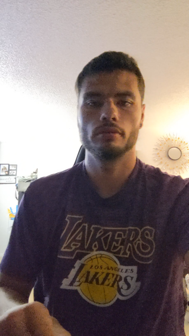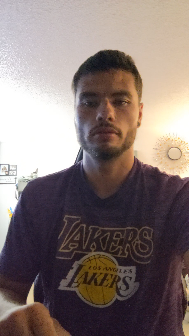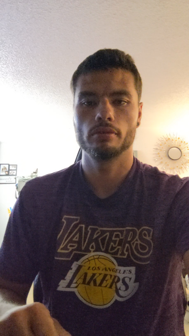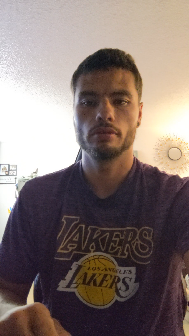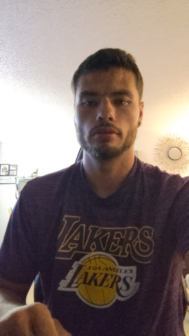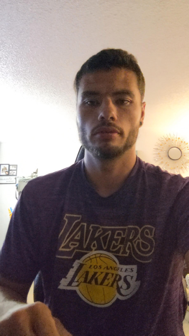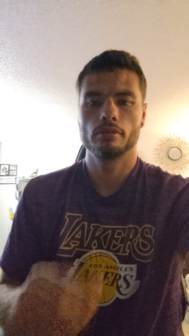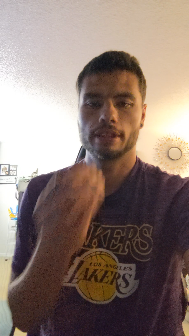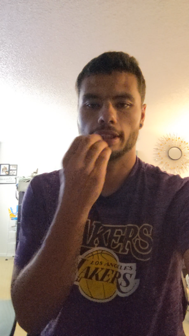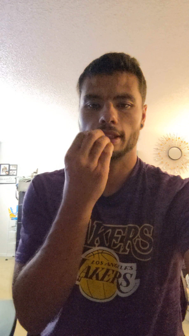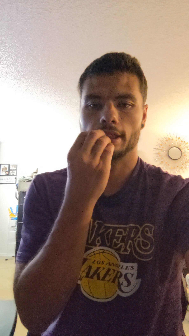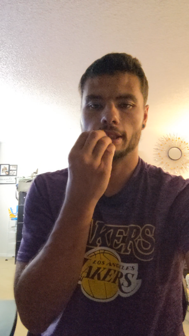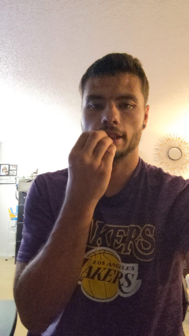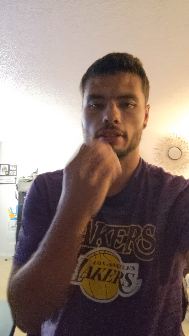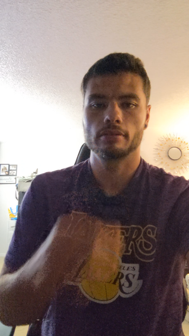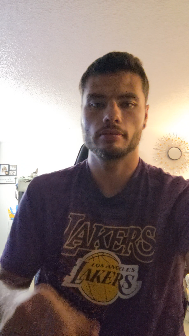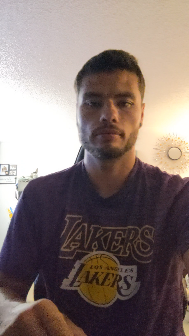eat